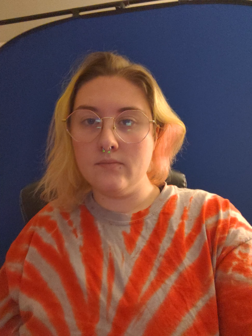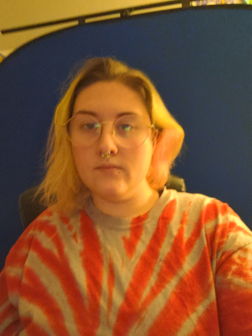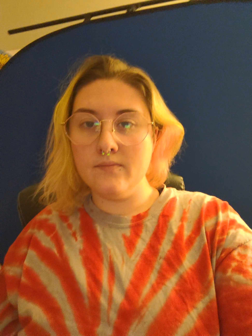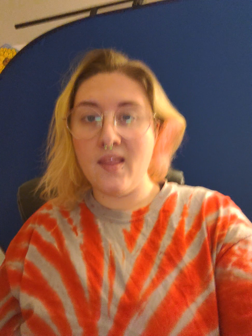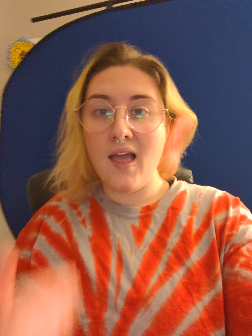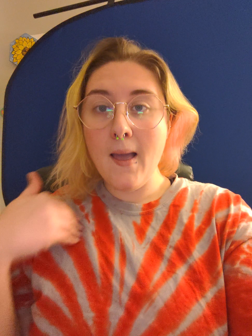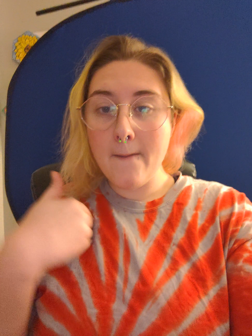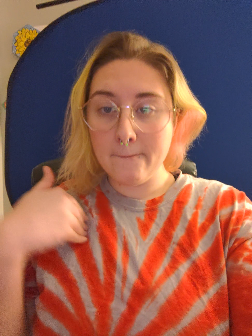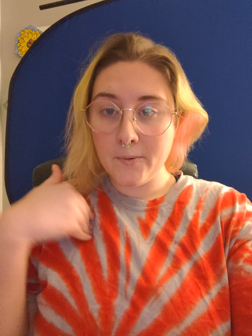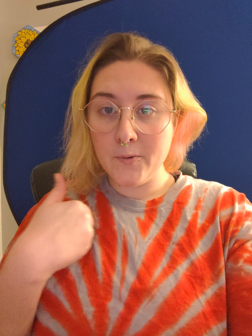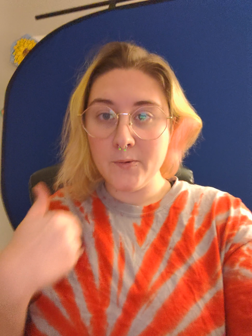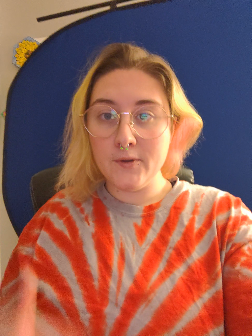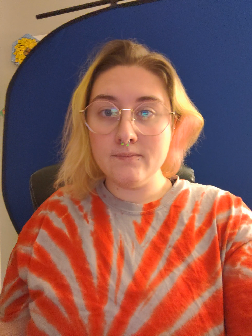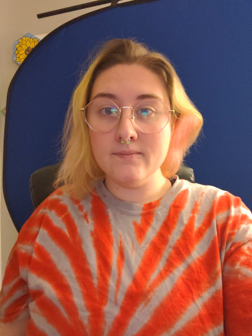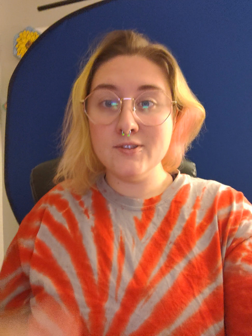animal